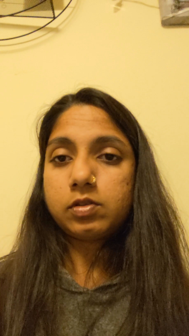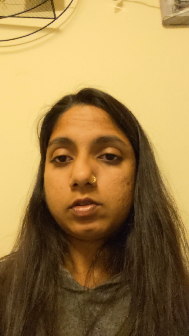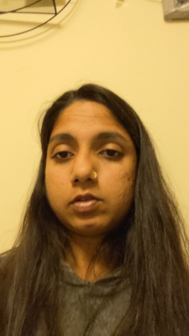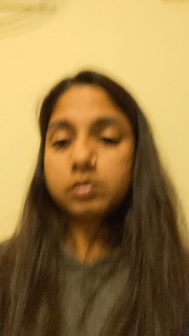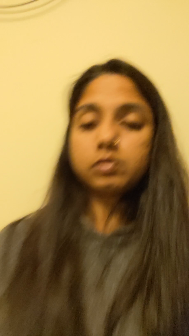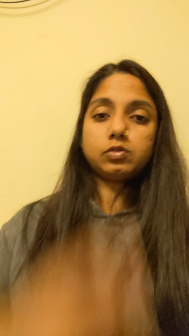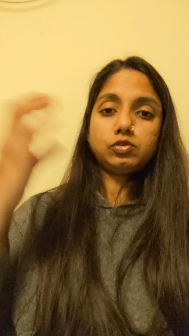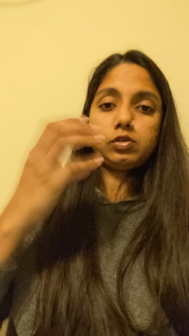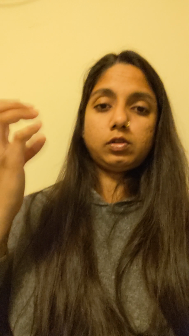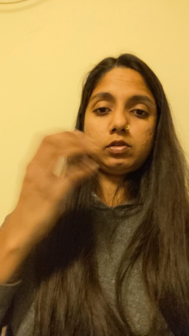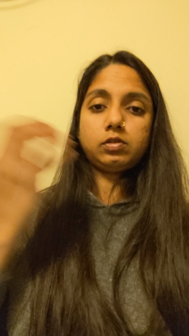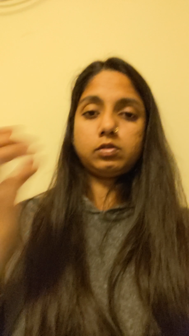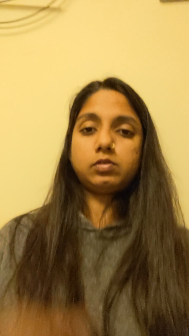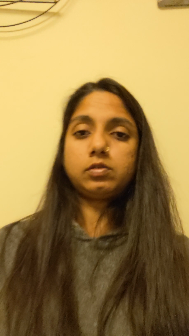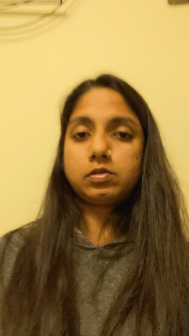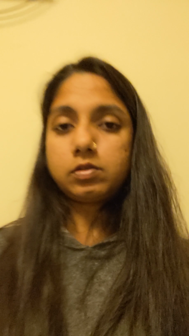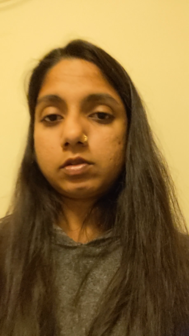shake